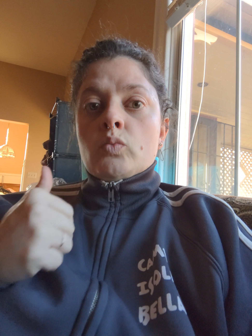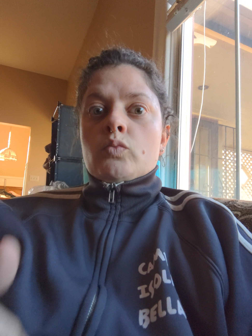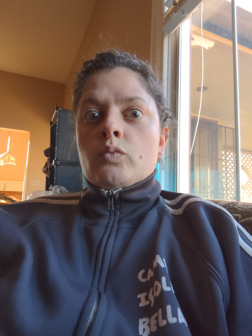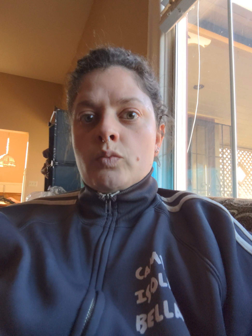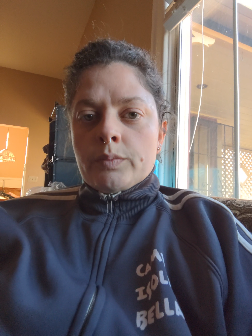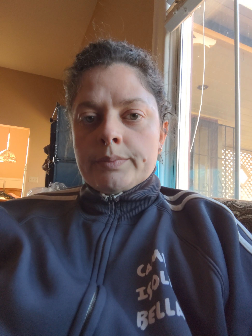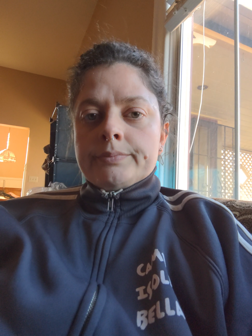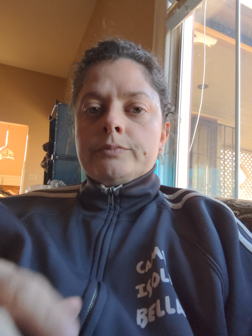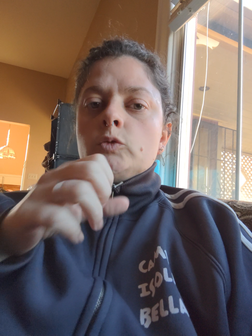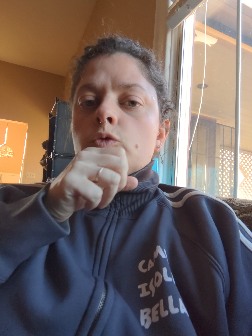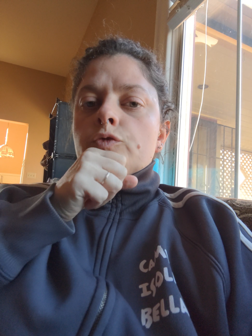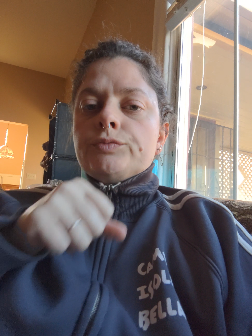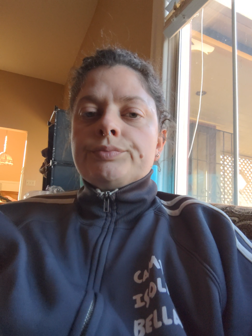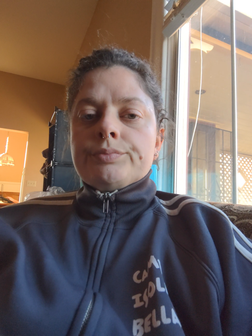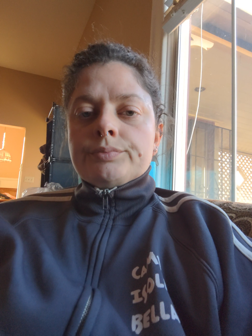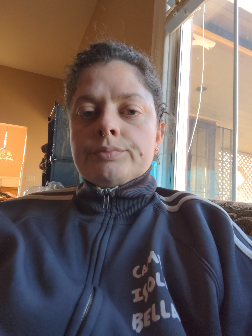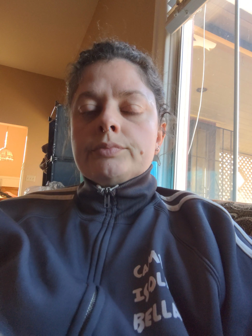orange